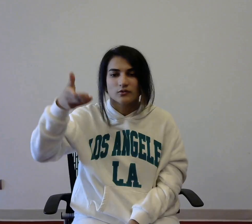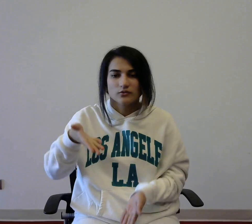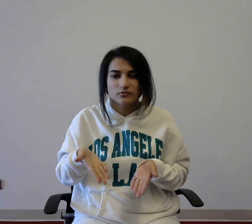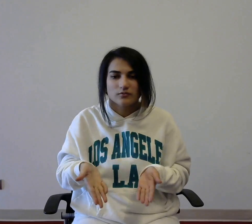bura